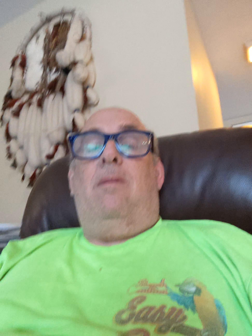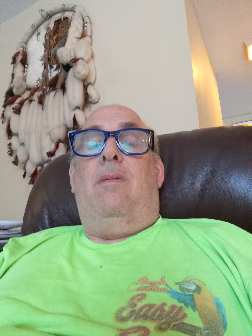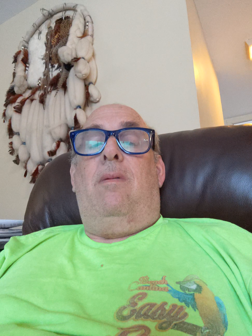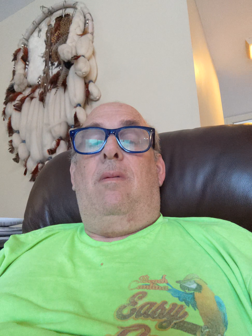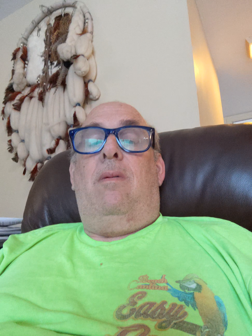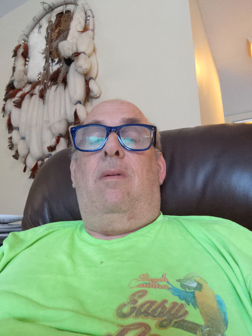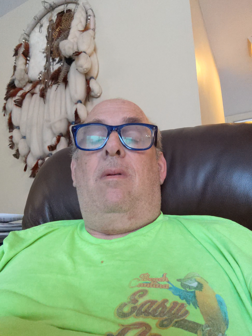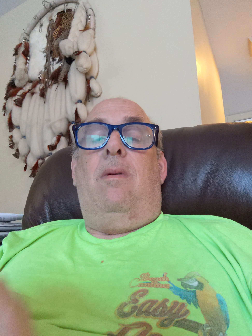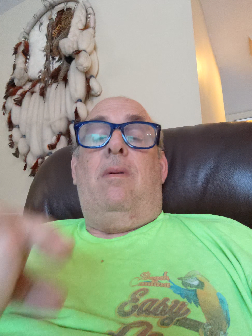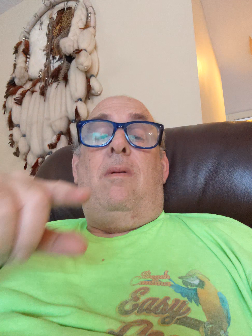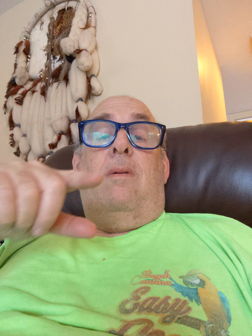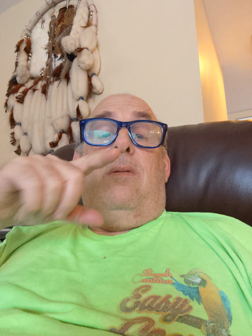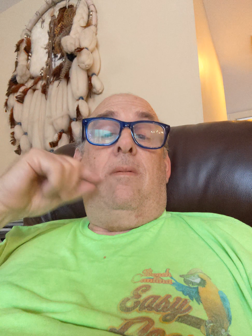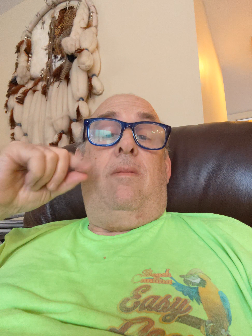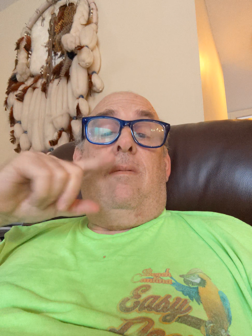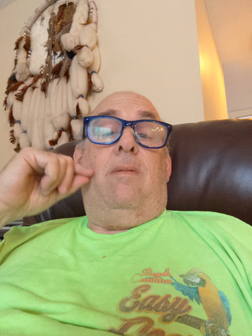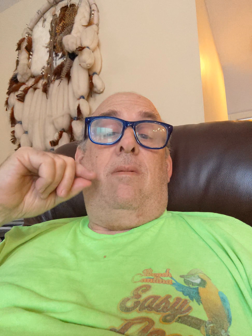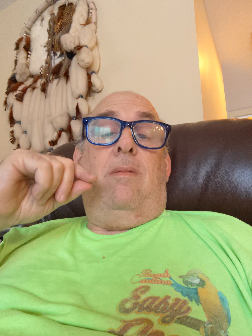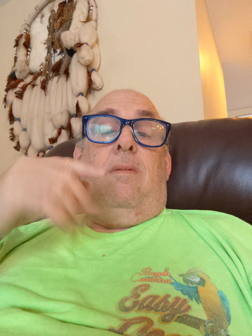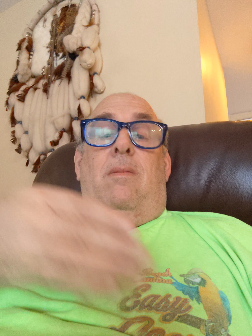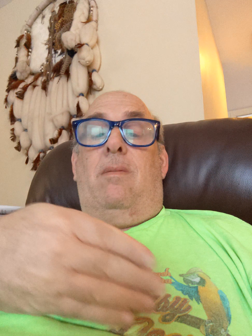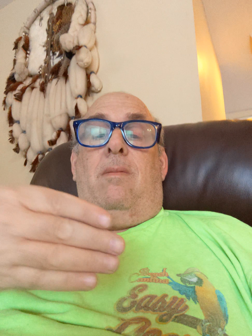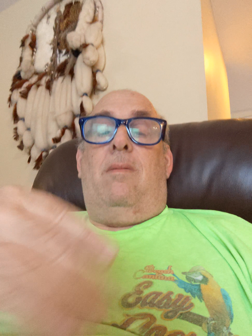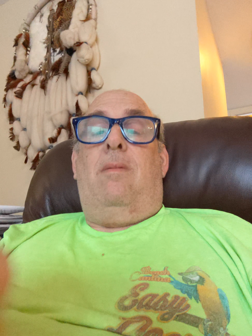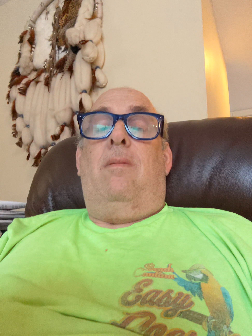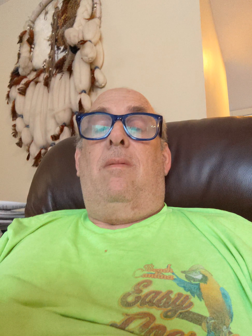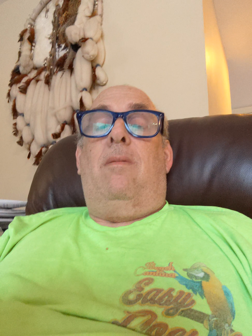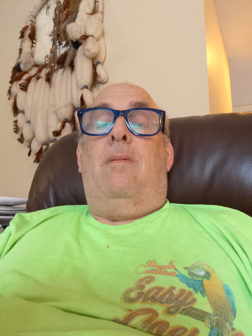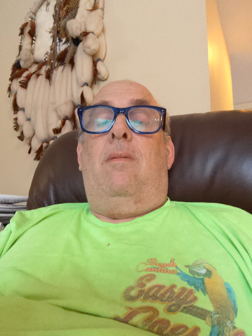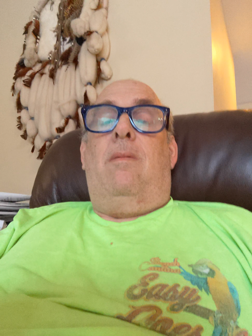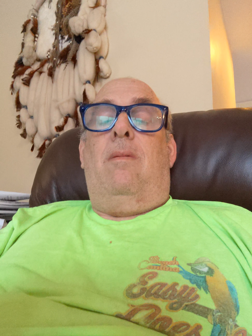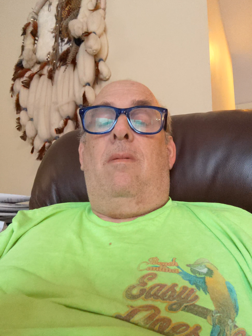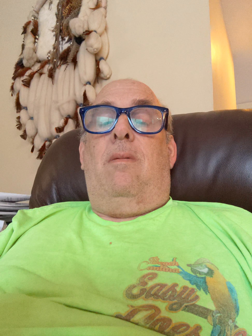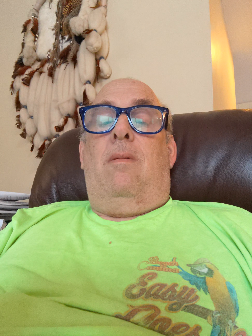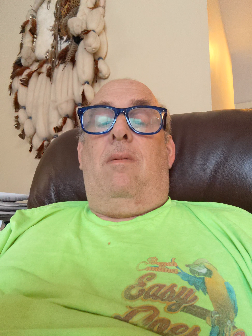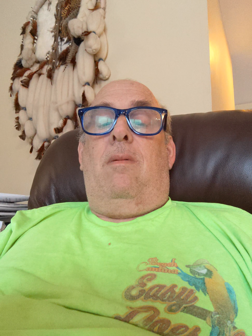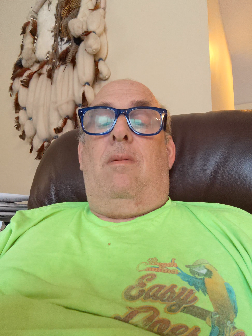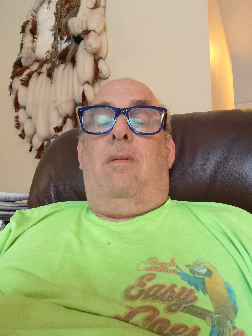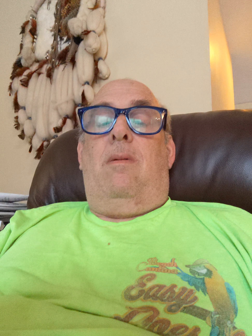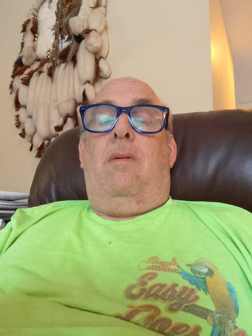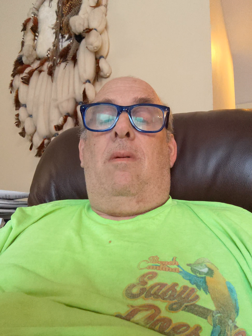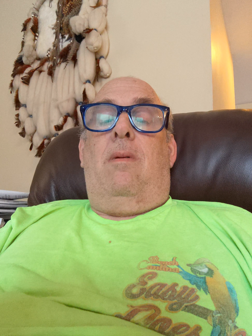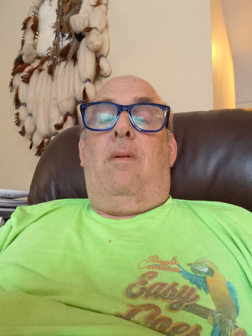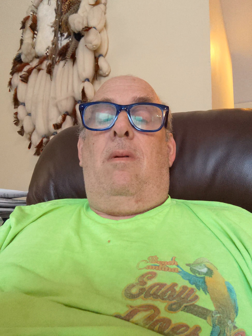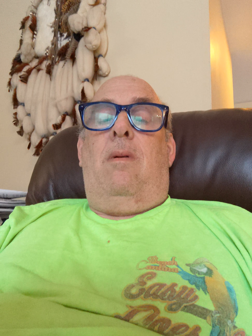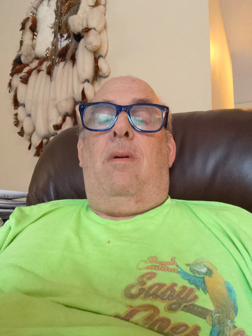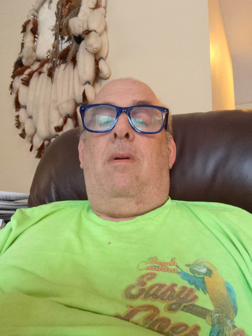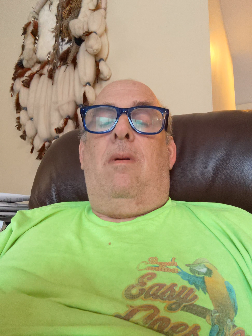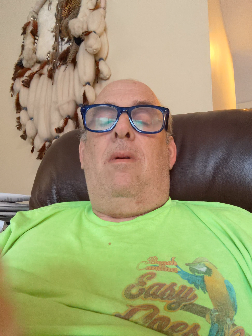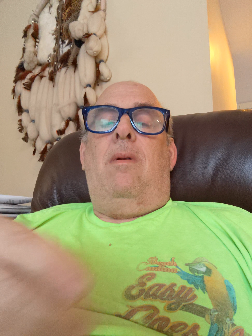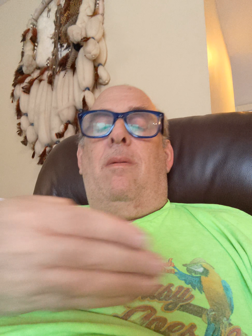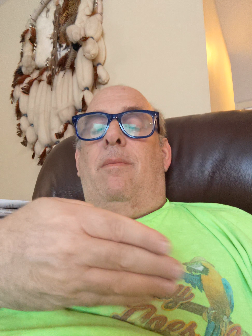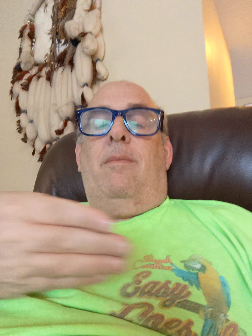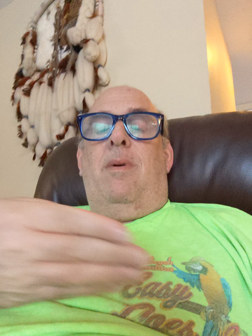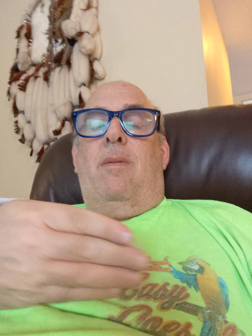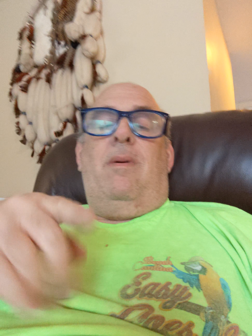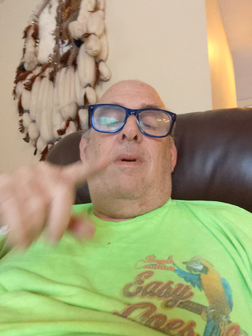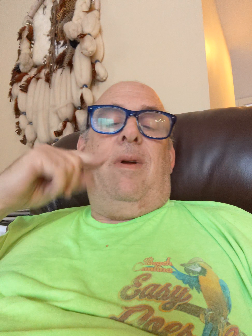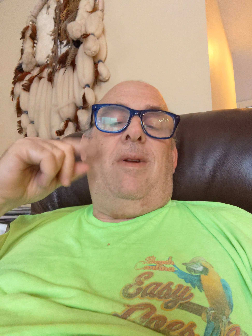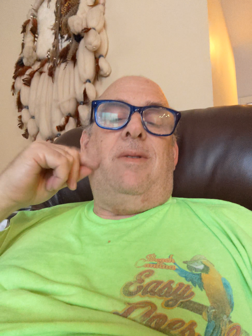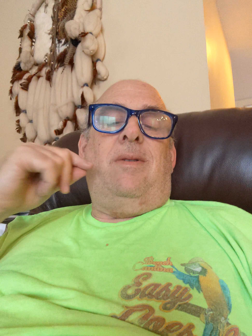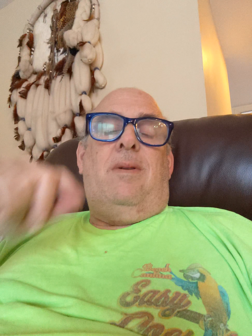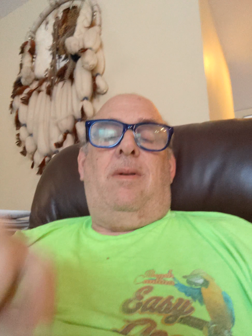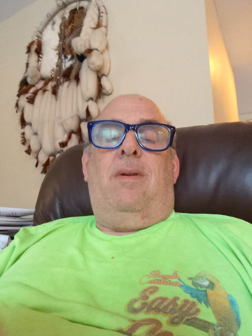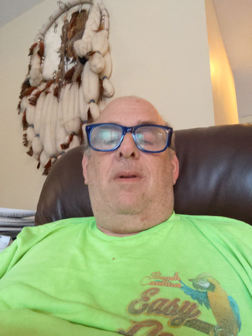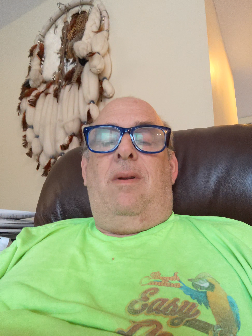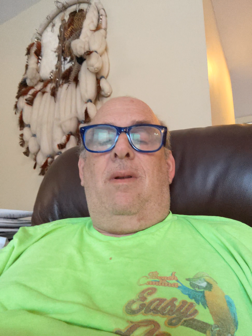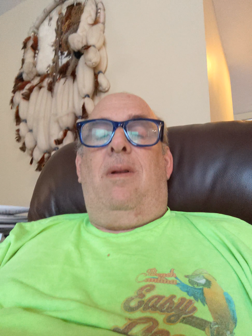kitty